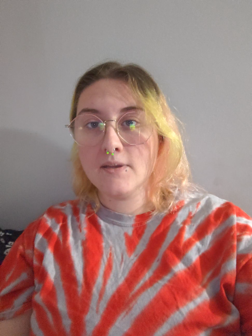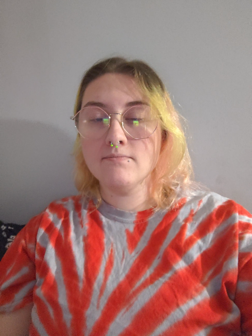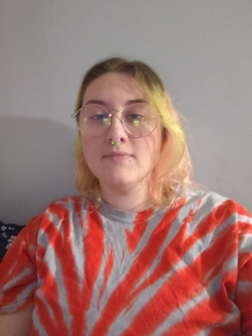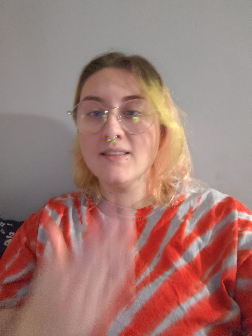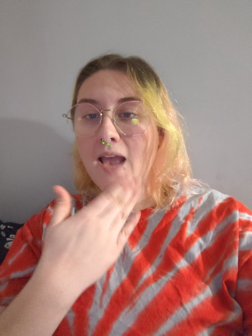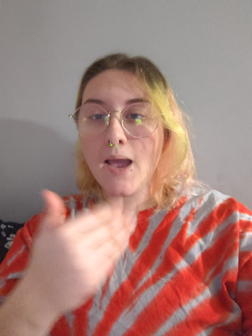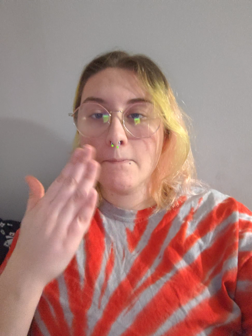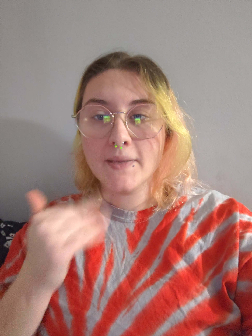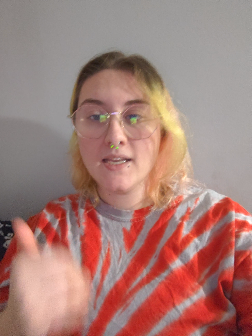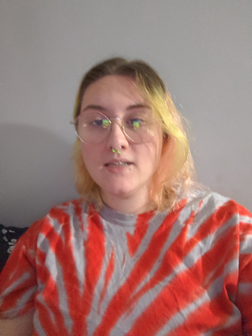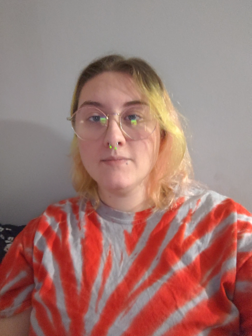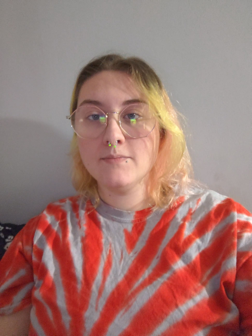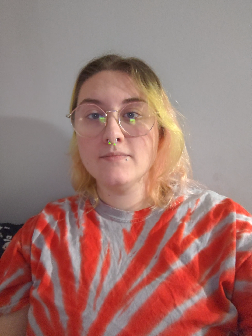napkin